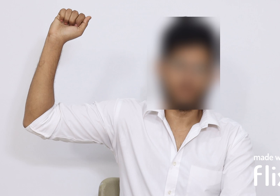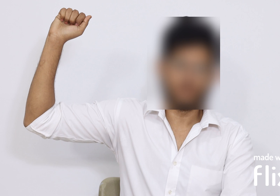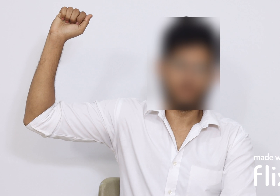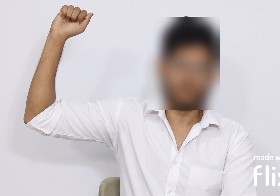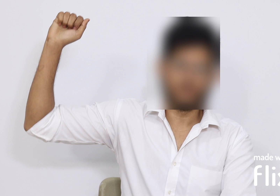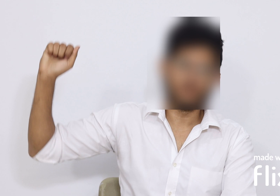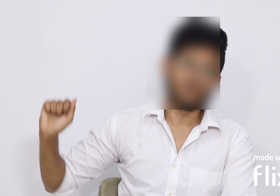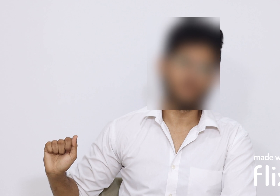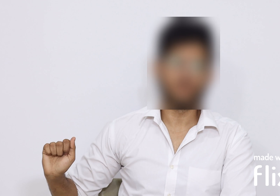آ